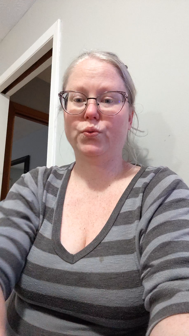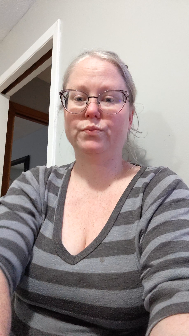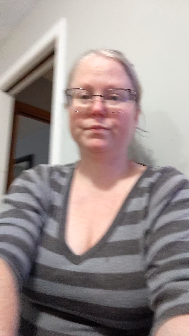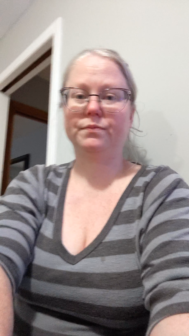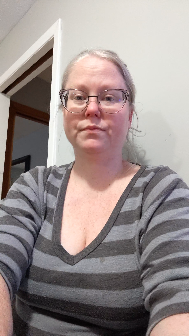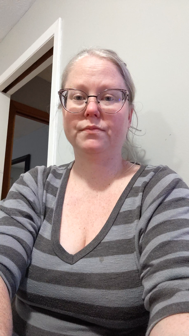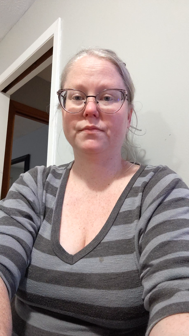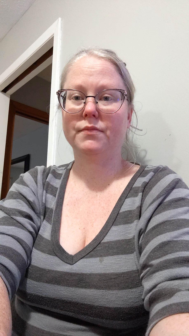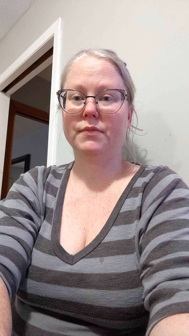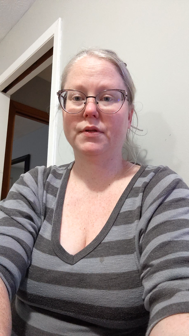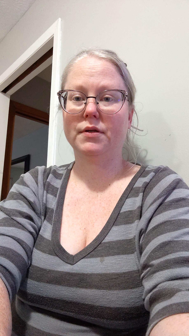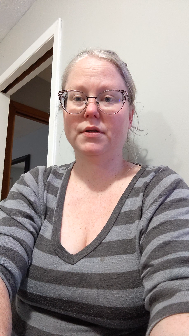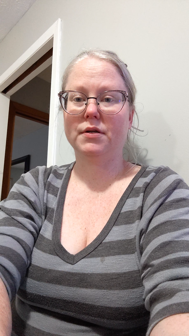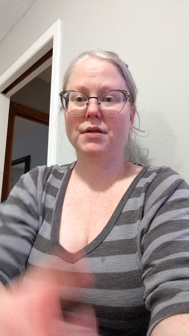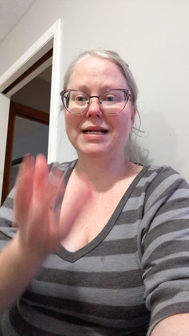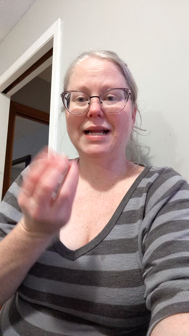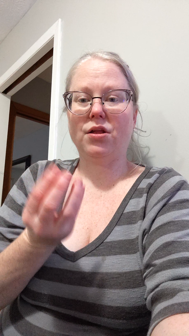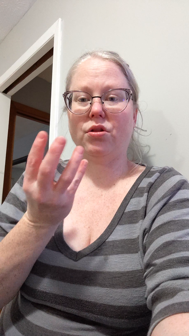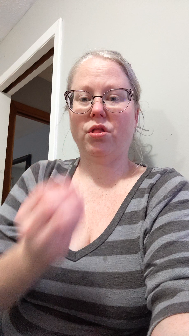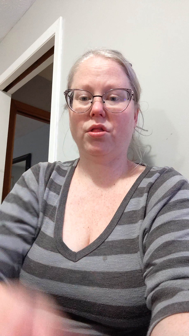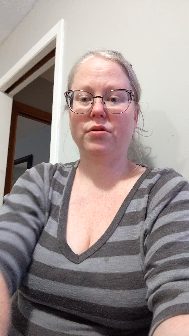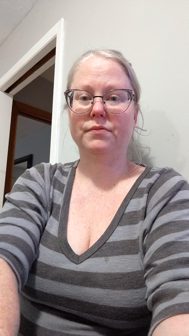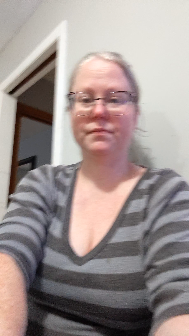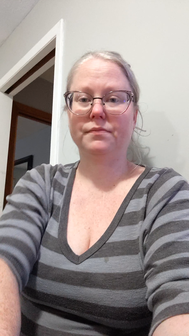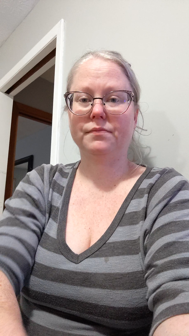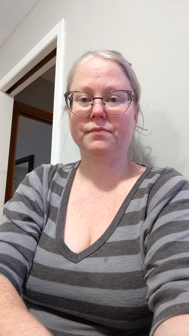gentle